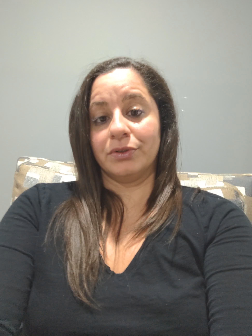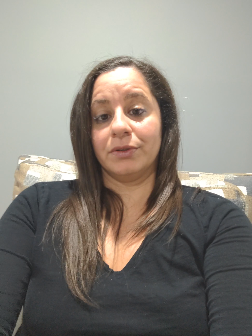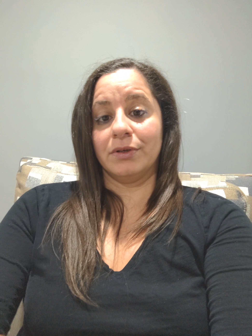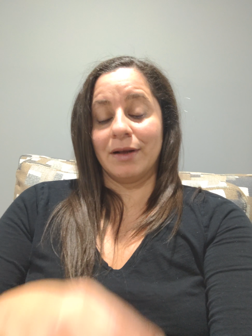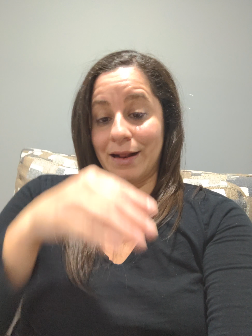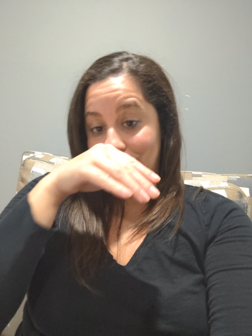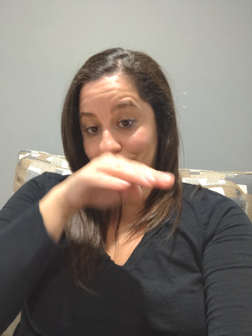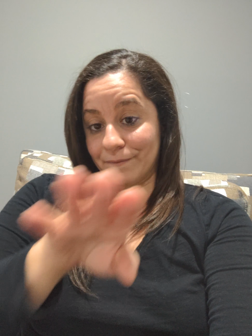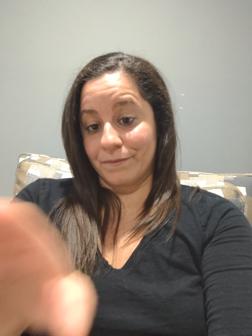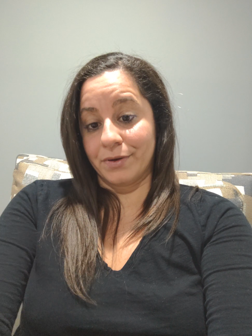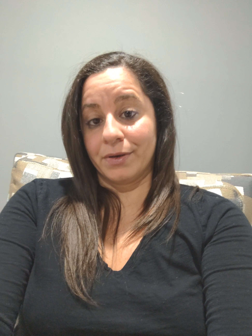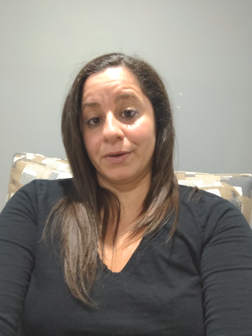elephant